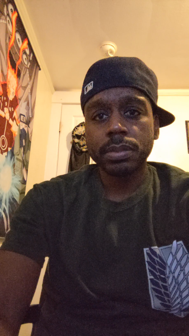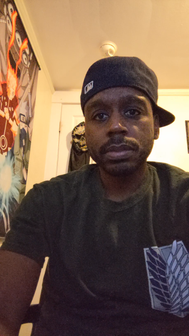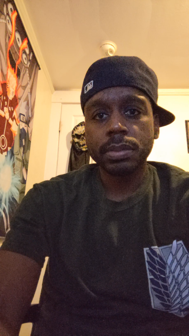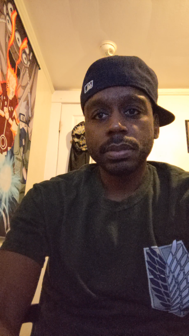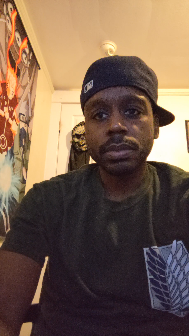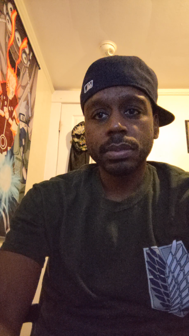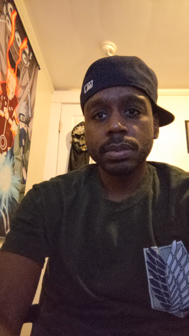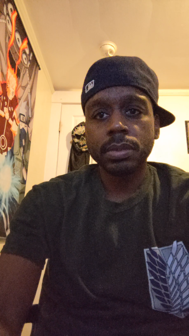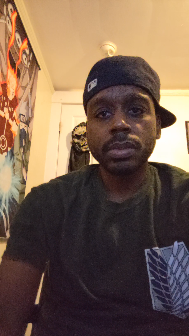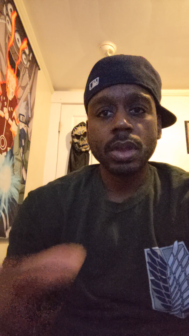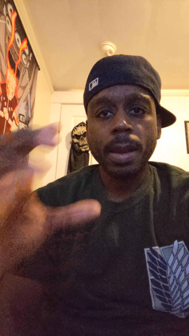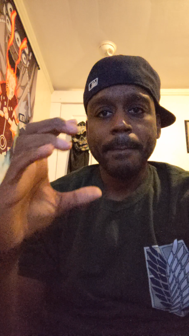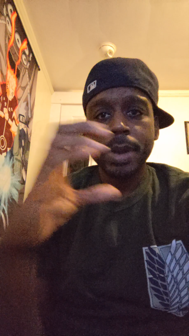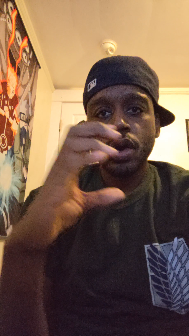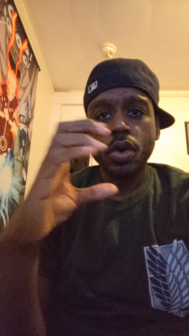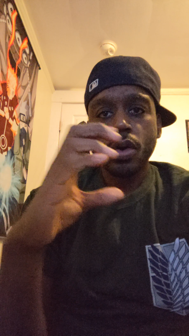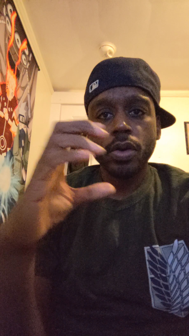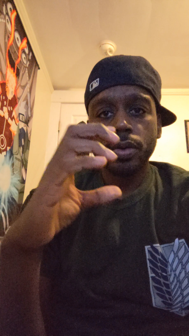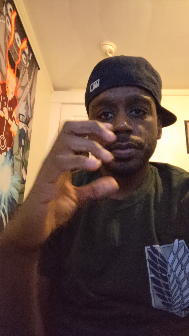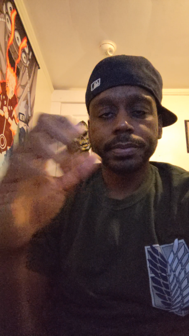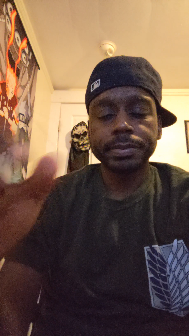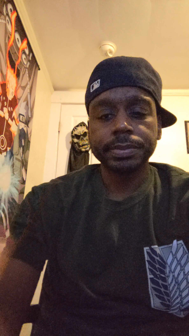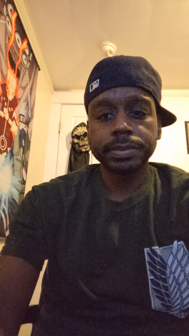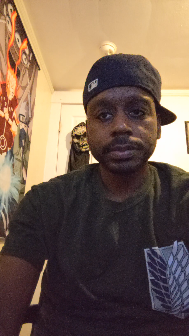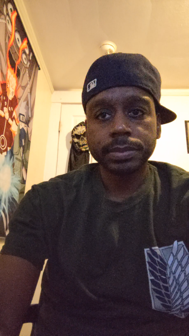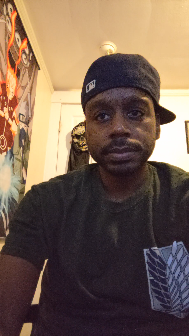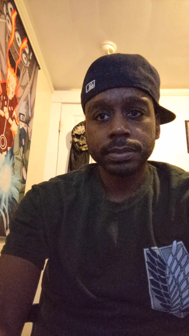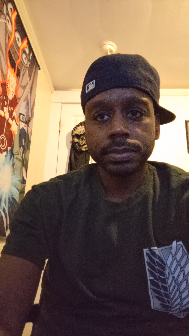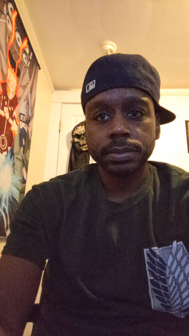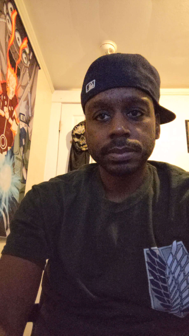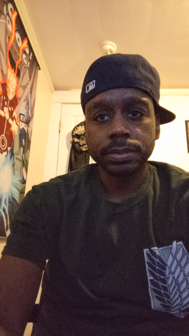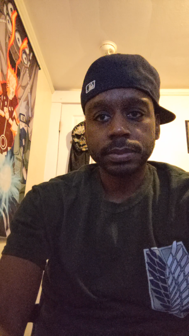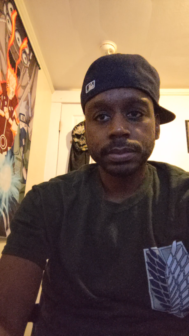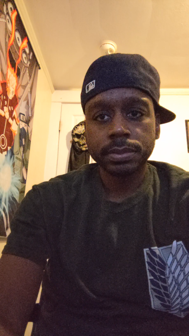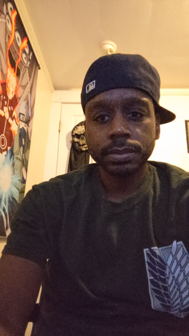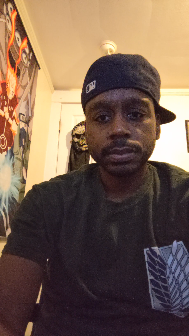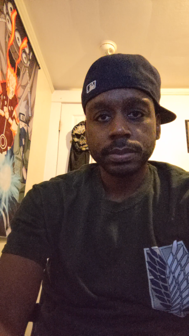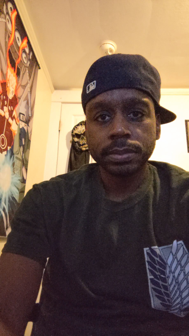ball